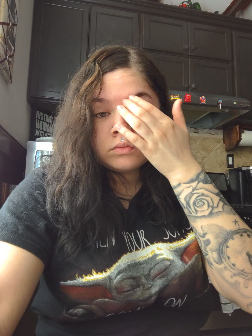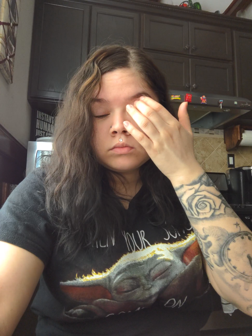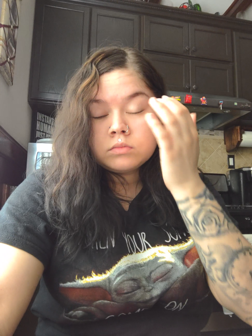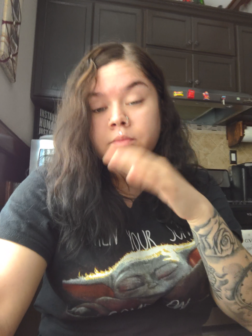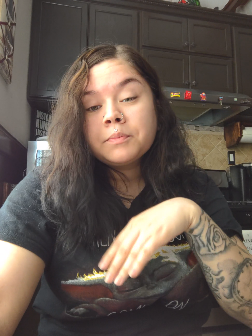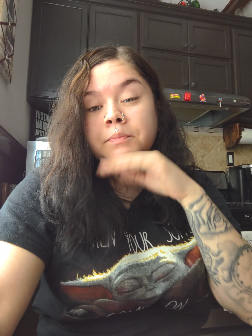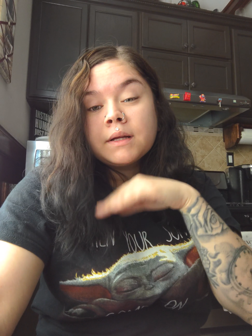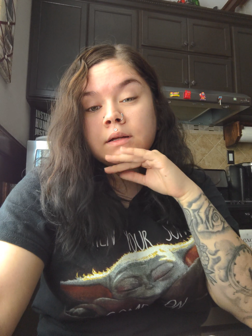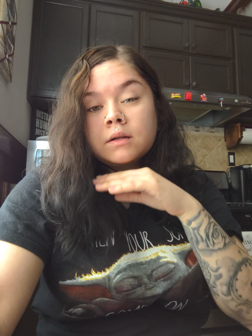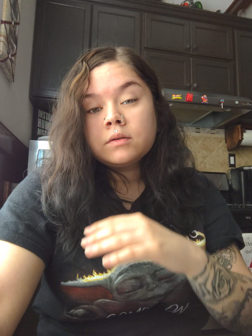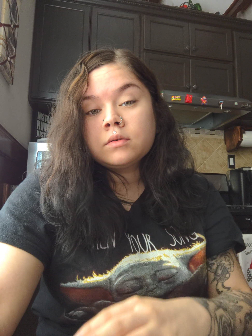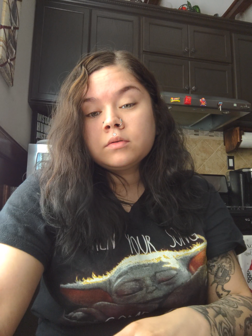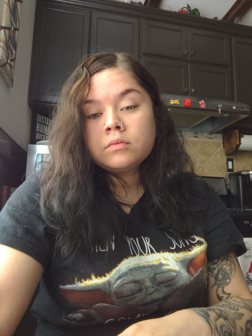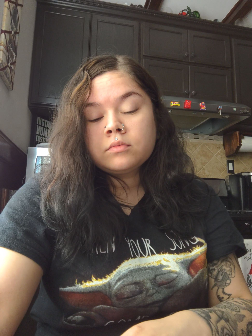pig